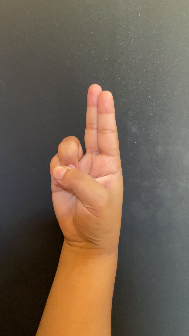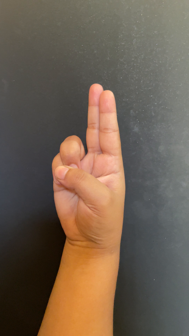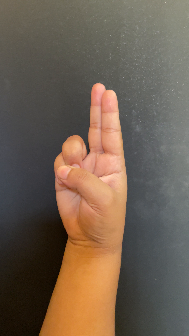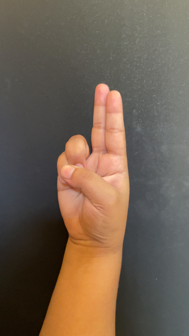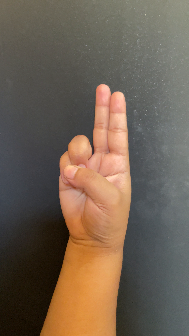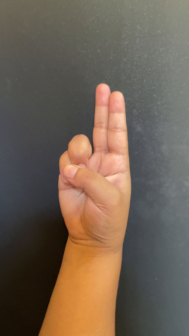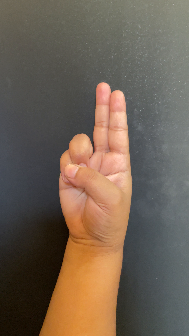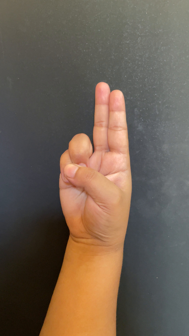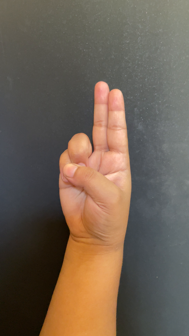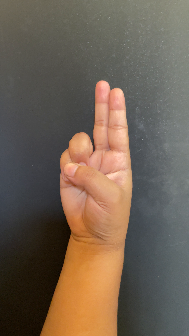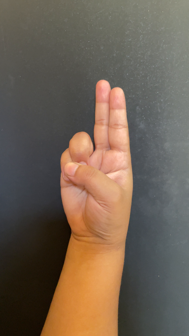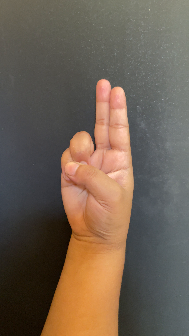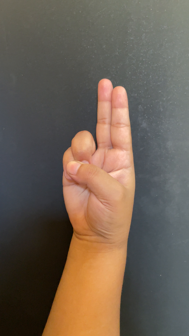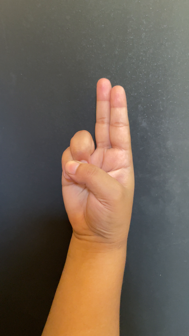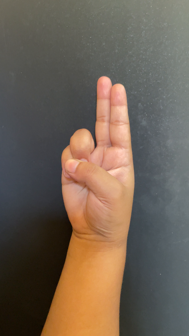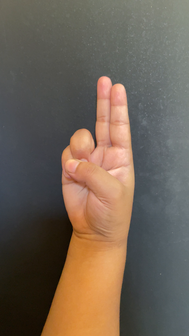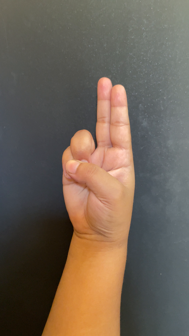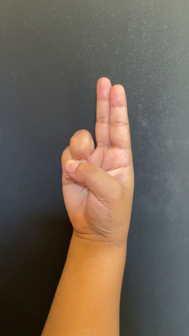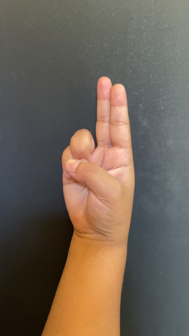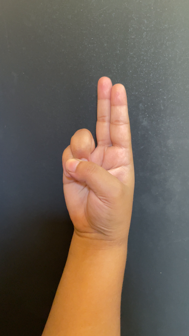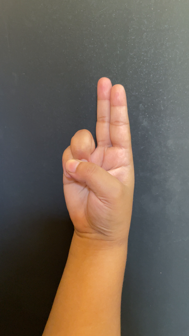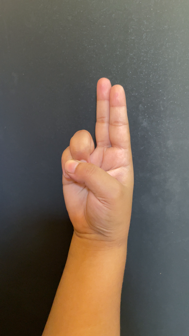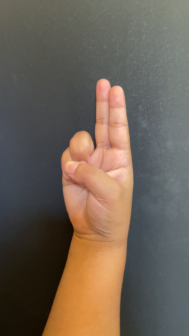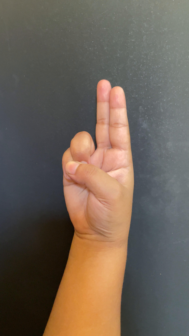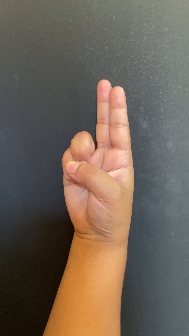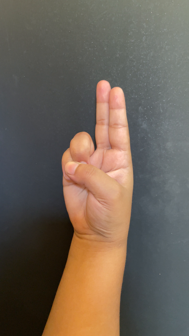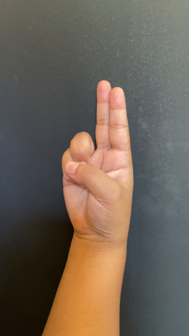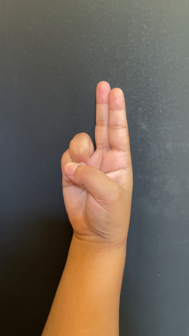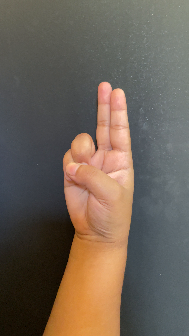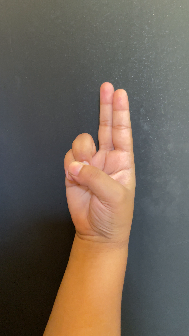भ